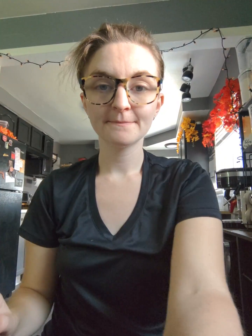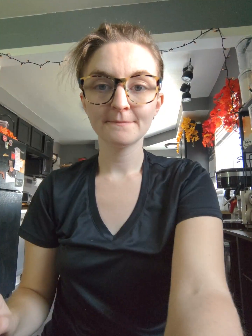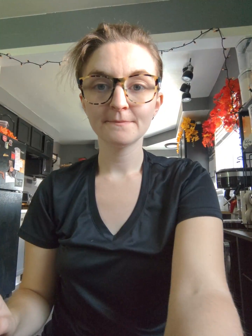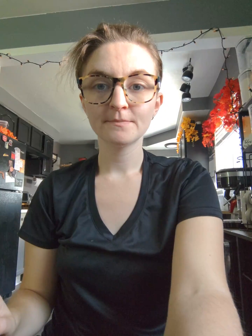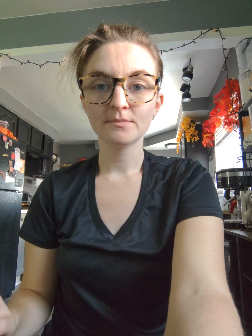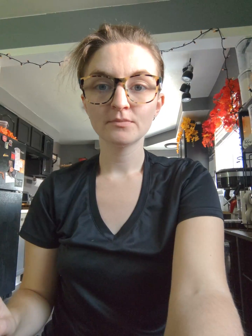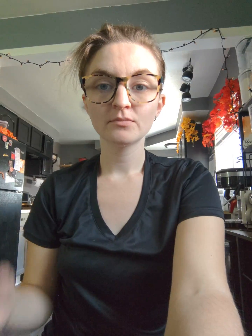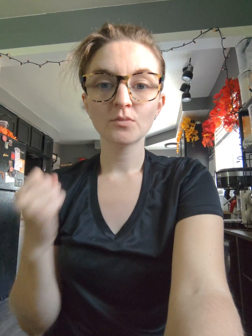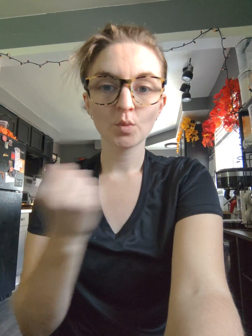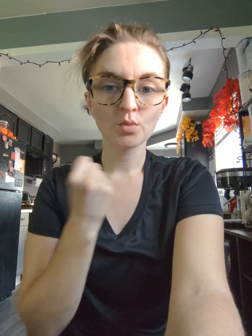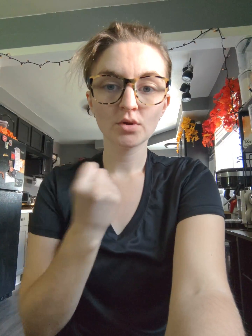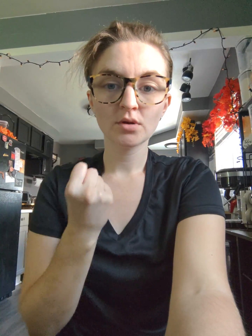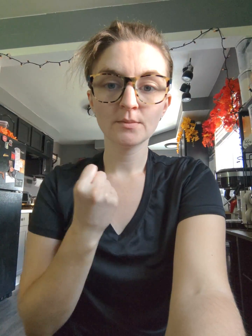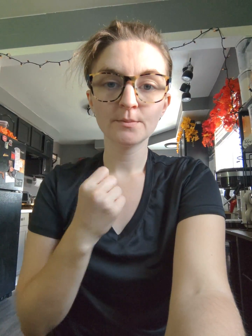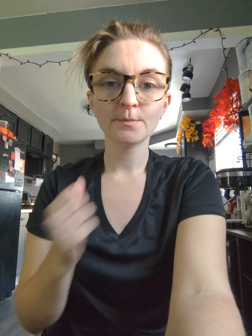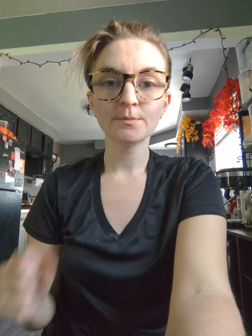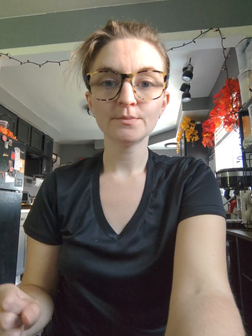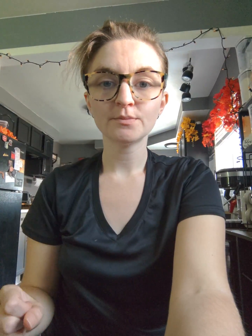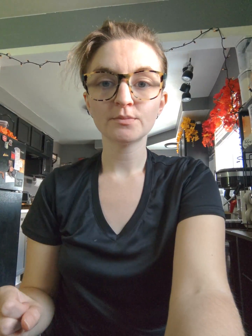hold